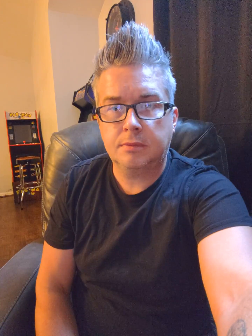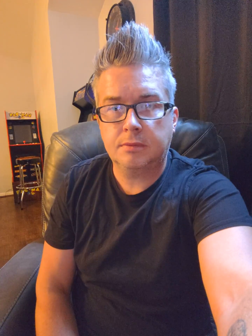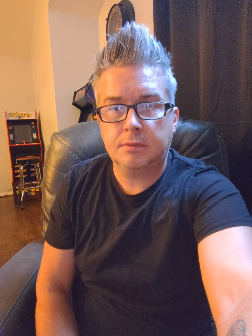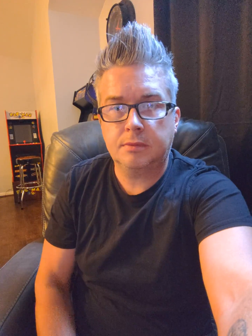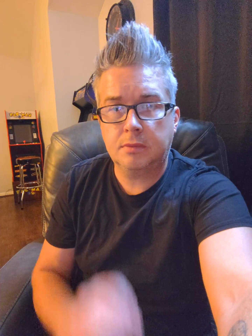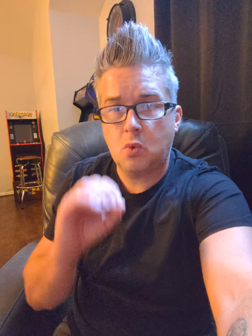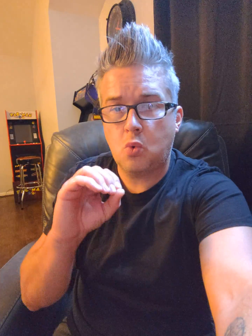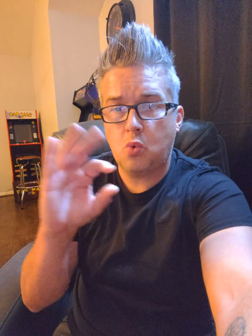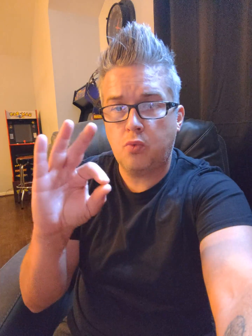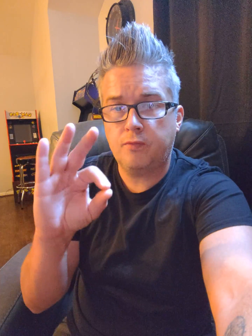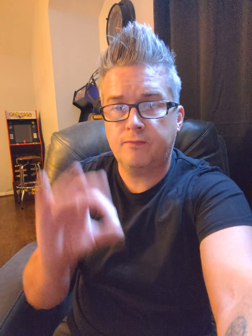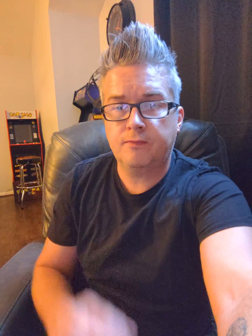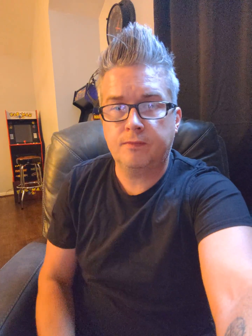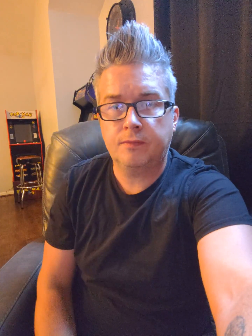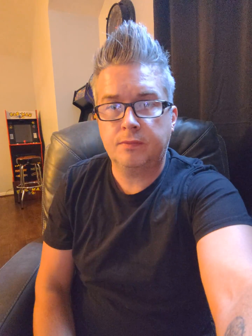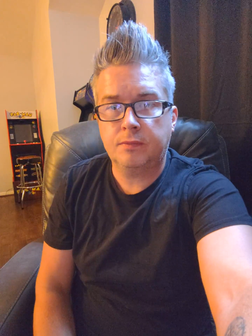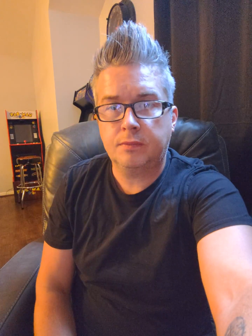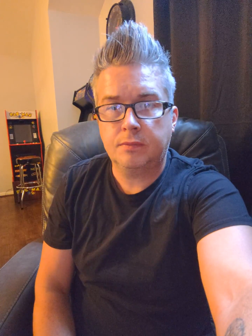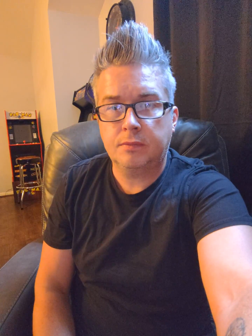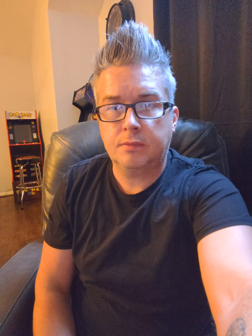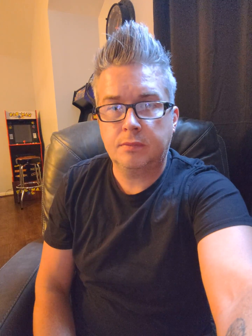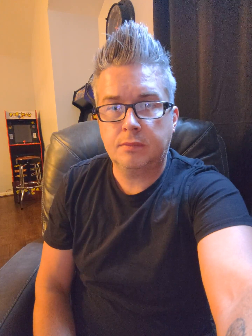of